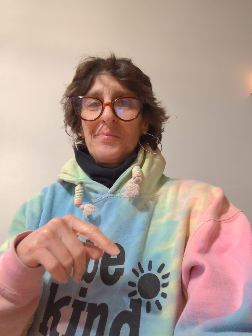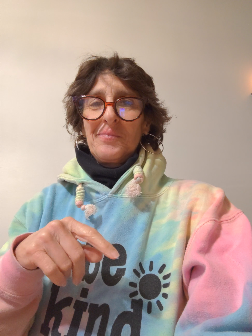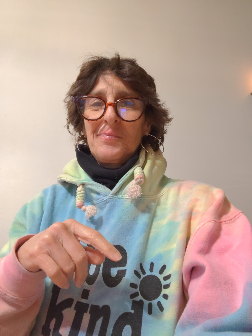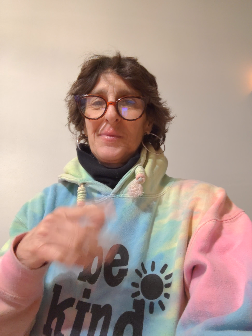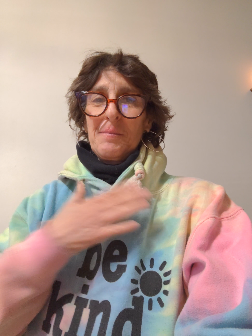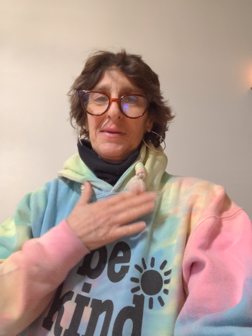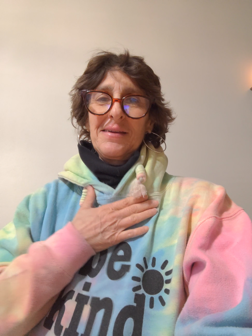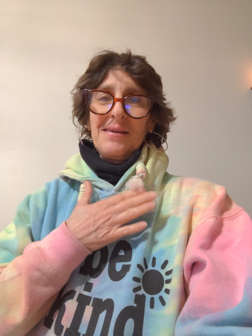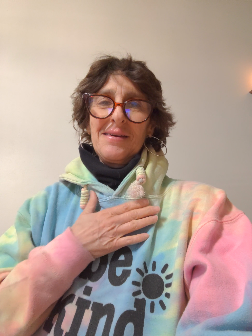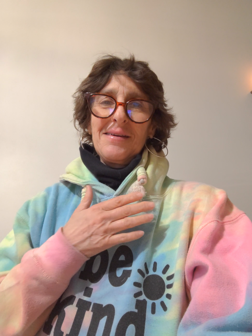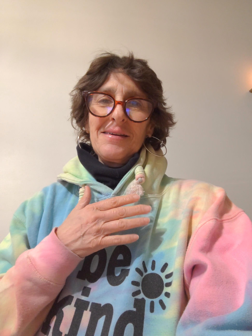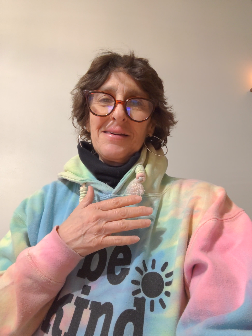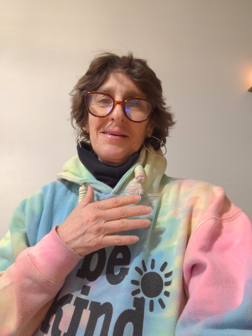my